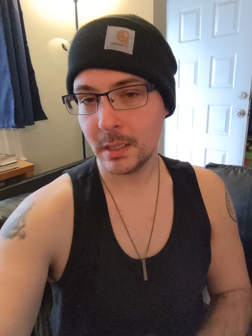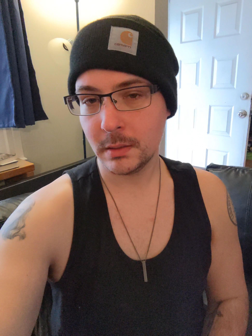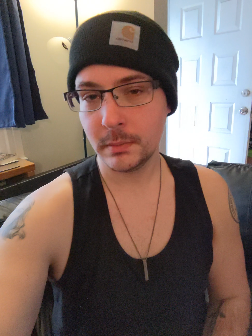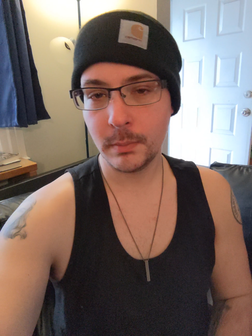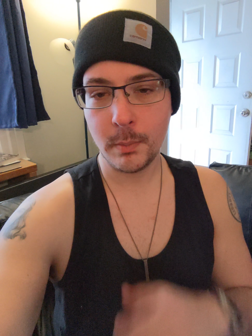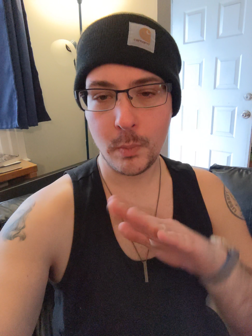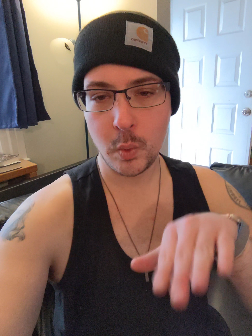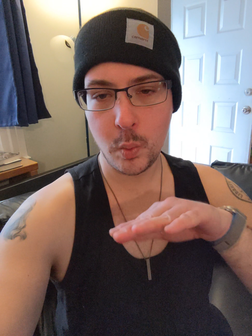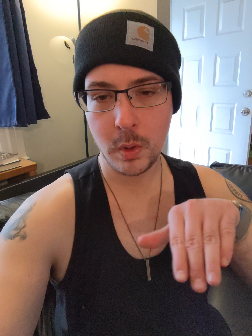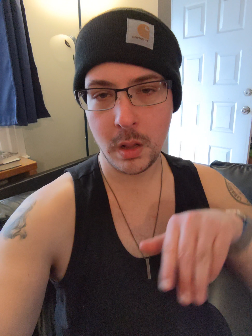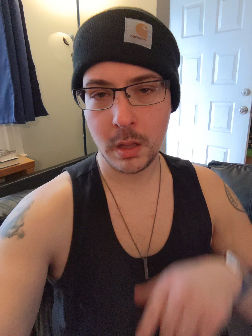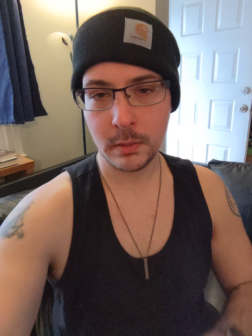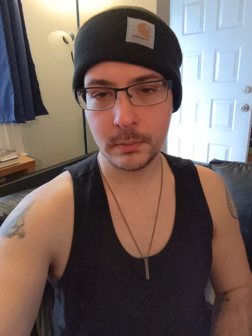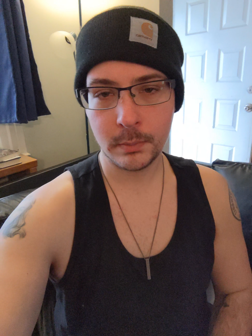pool